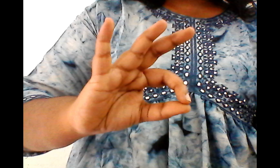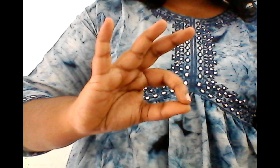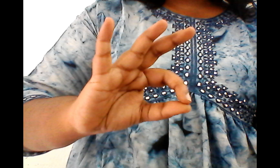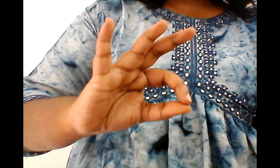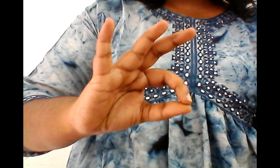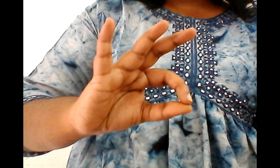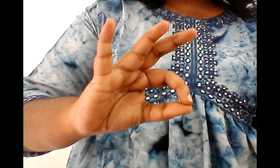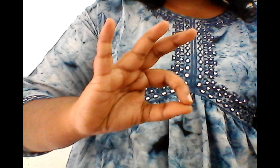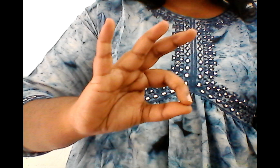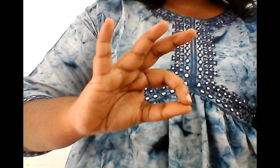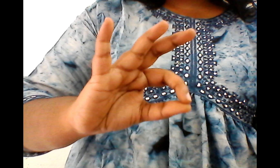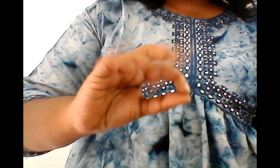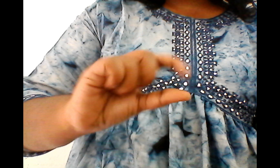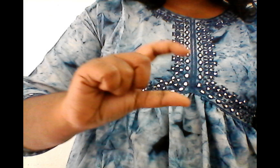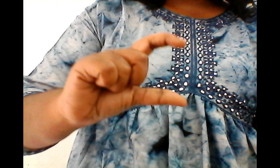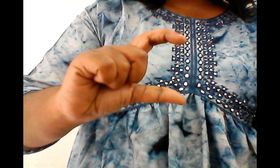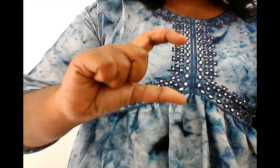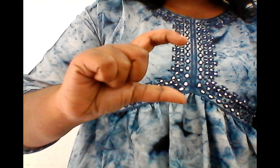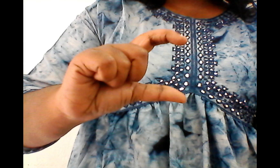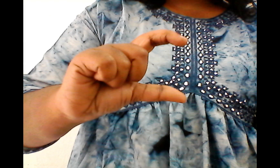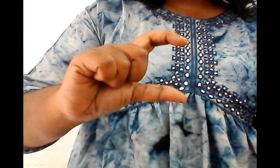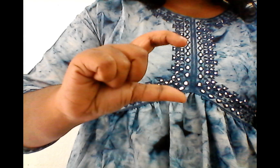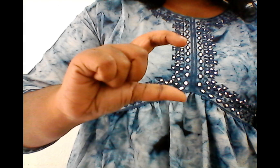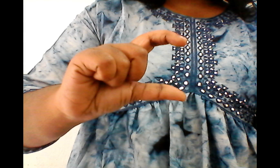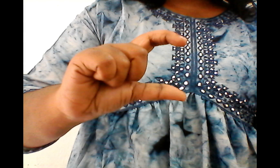ഓ